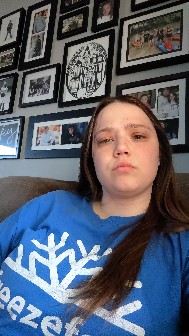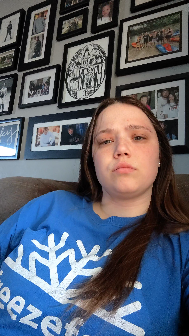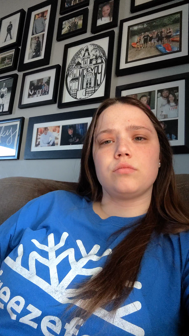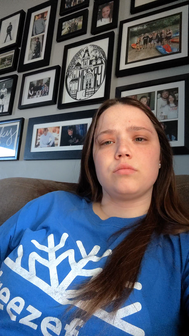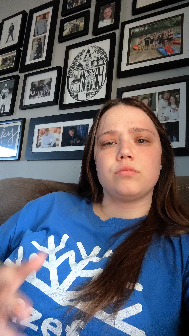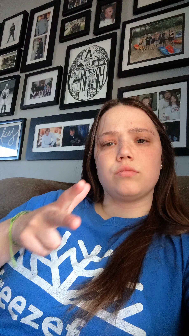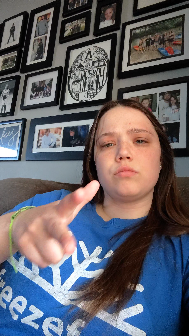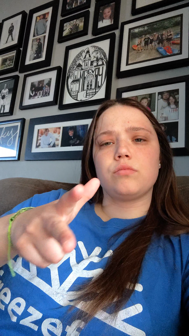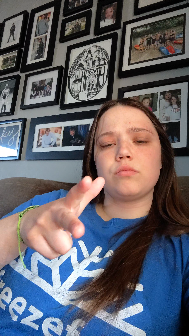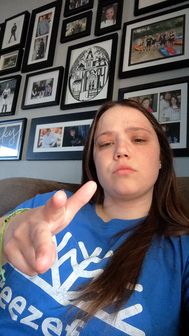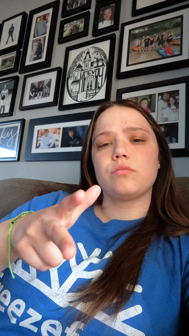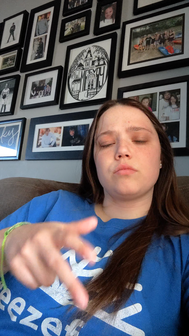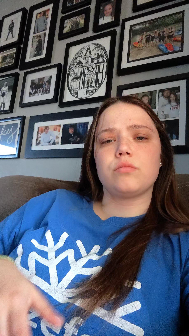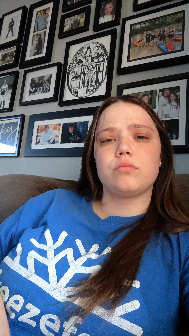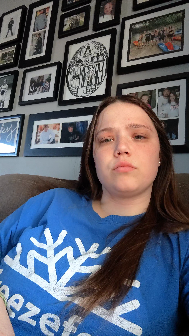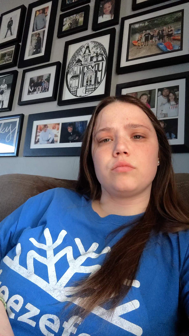garage